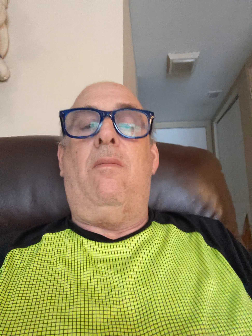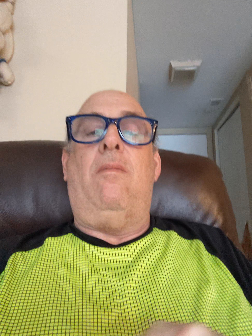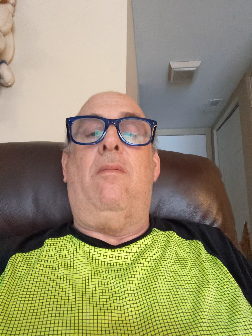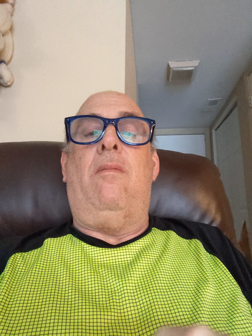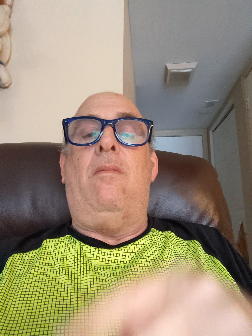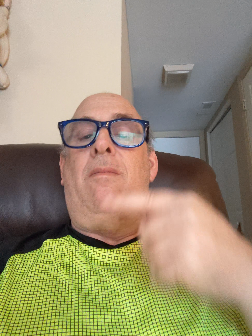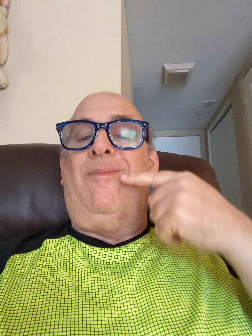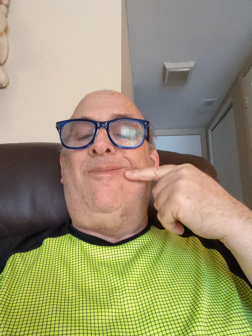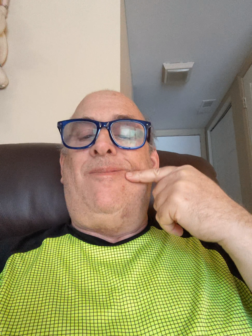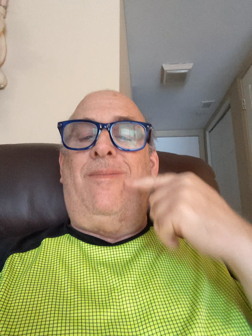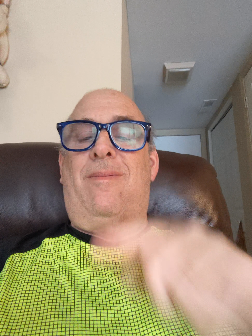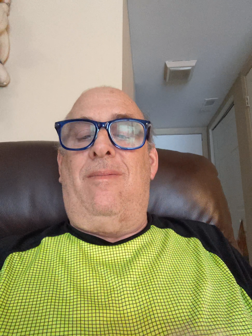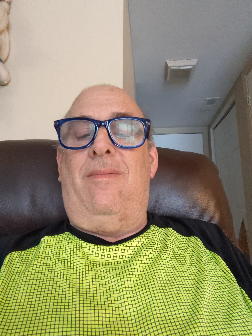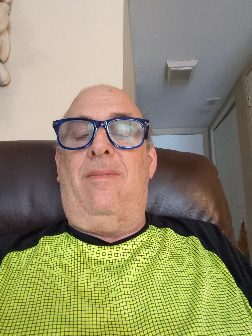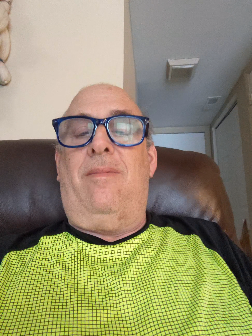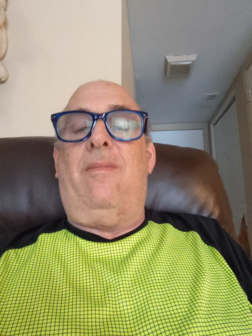smile